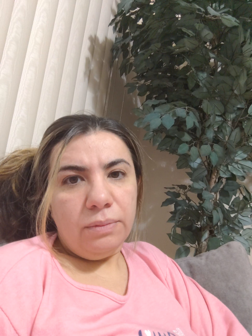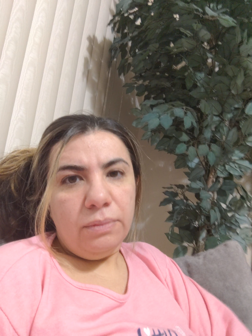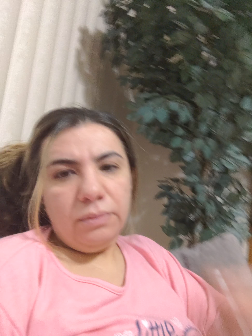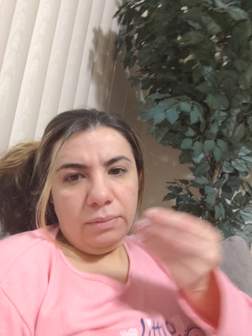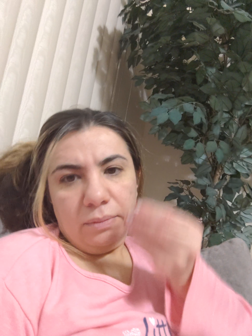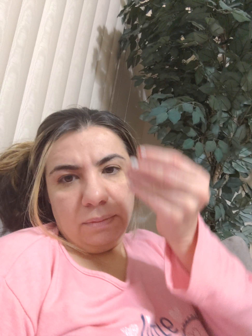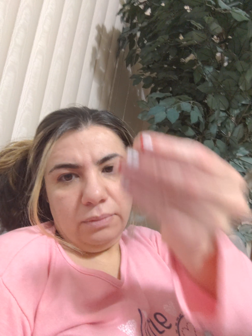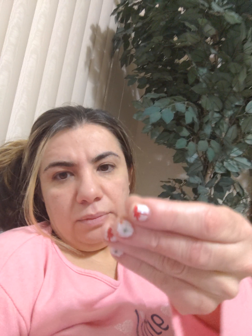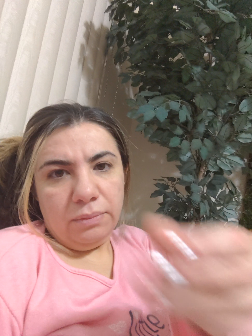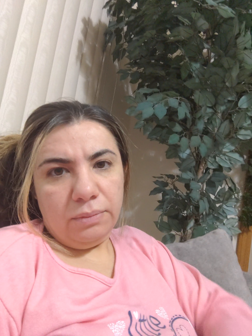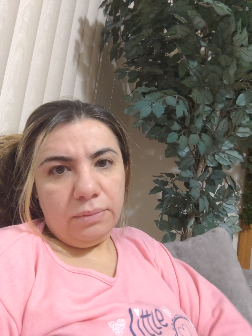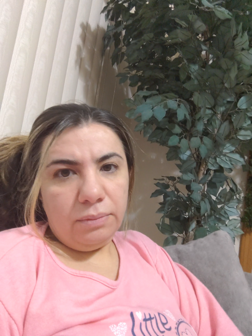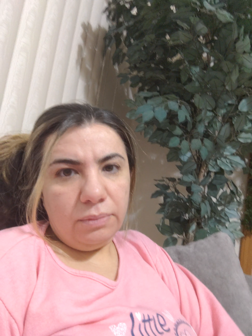give